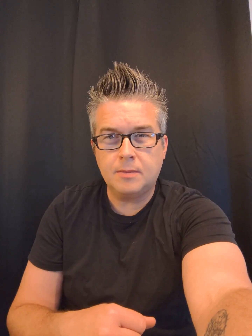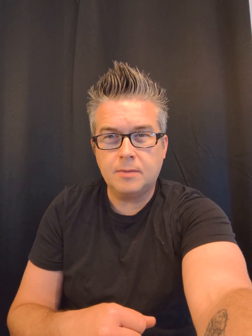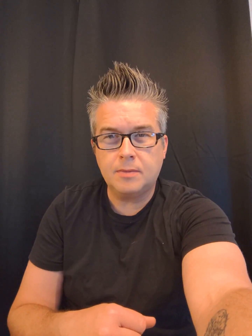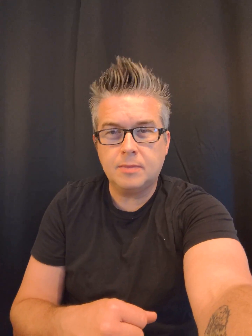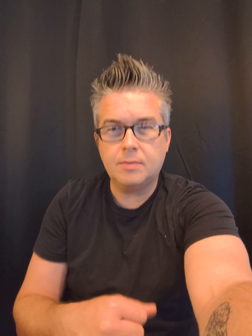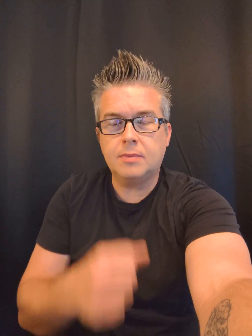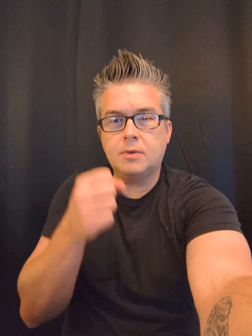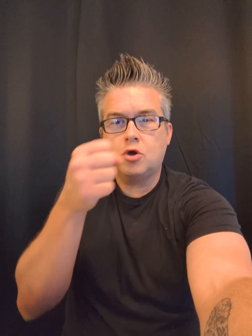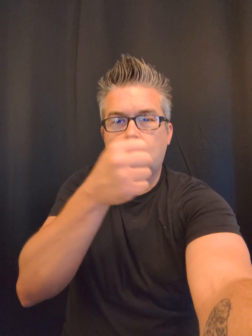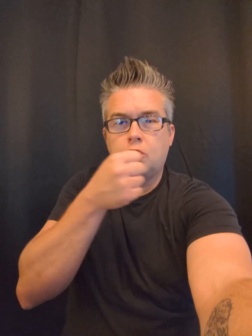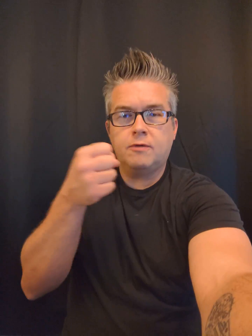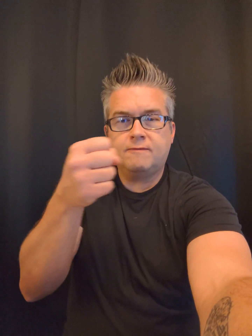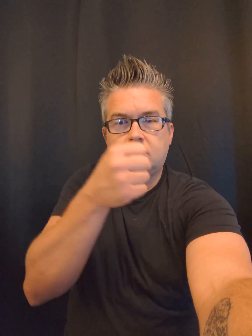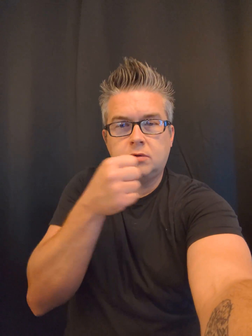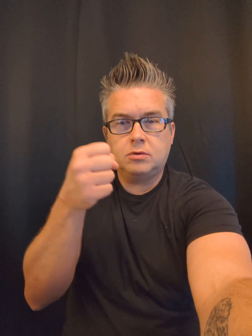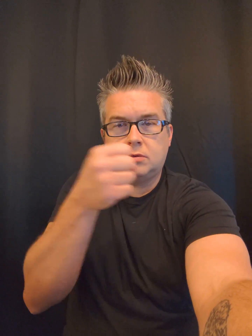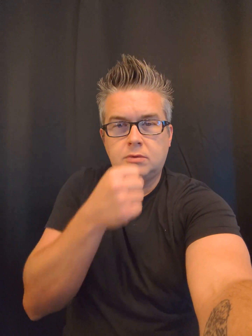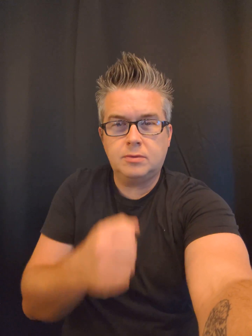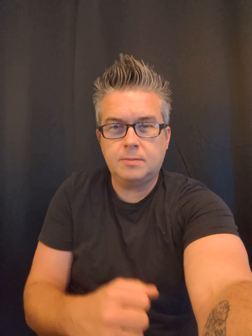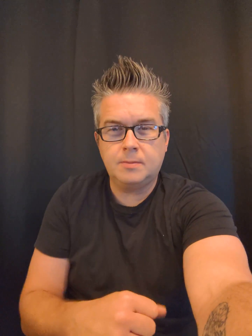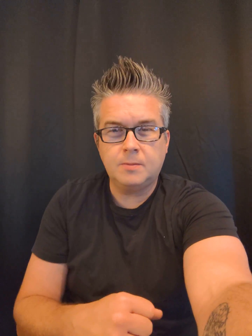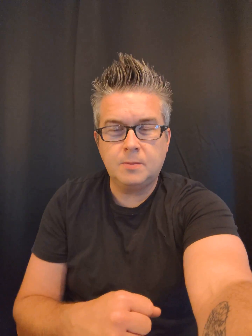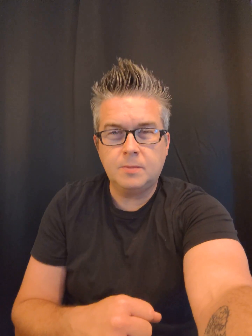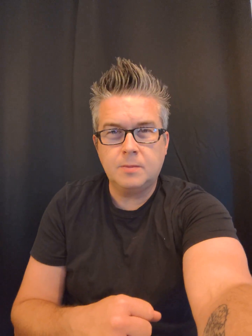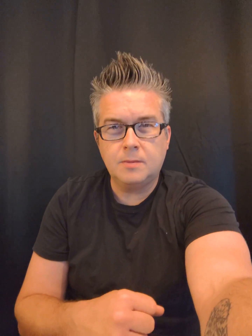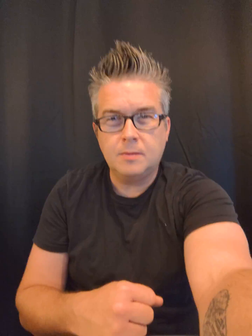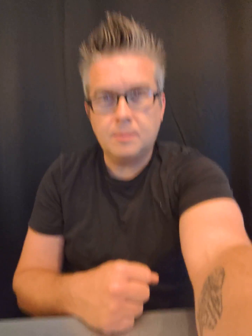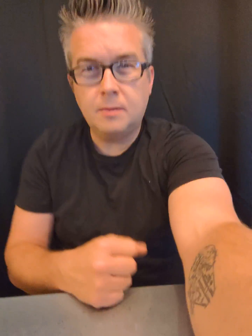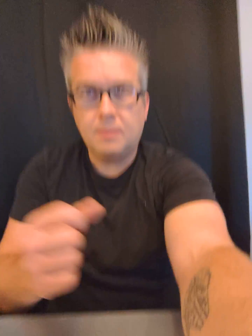coffee